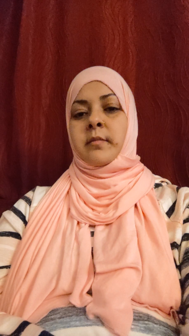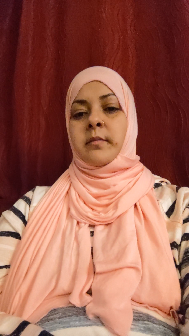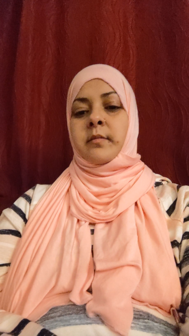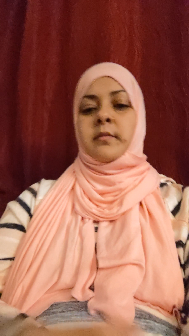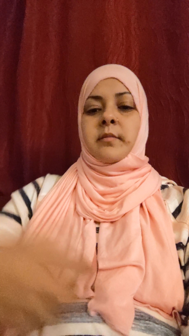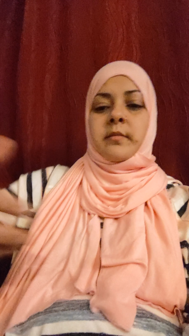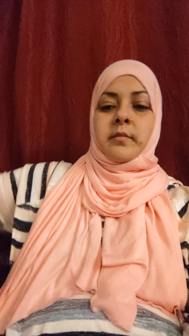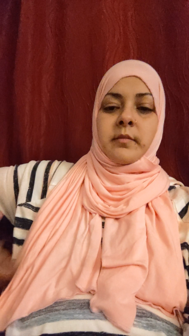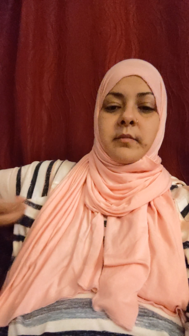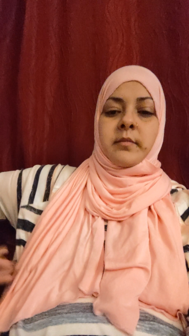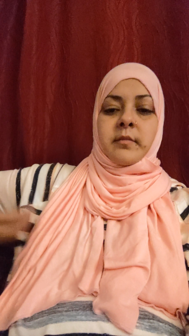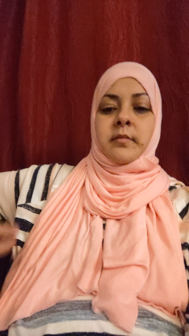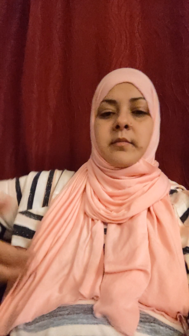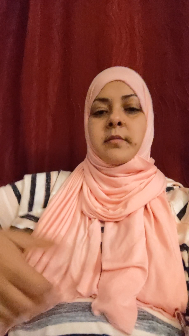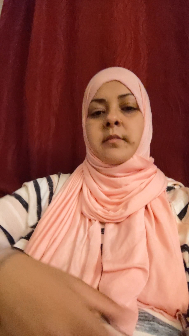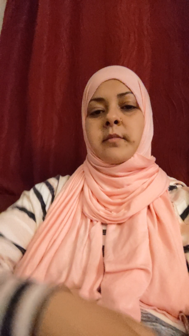monkey